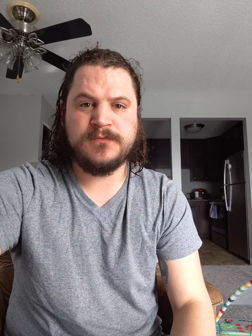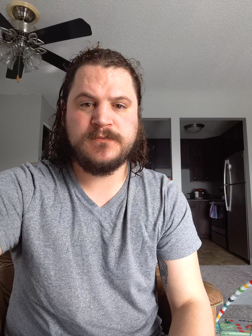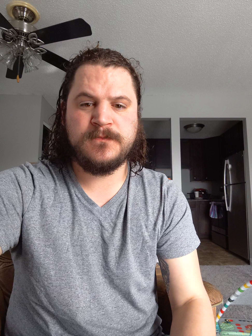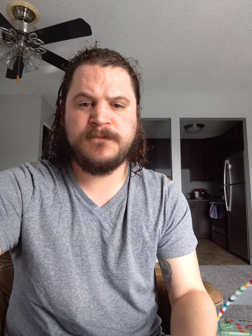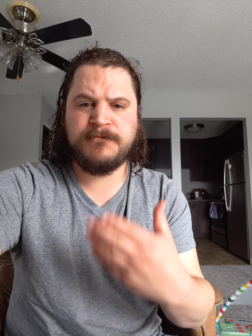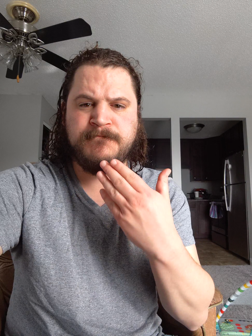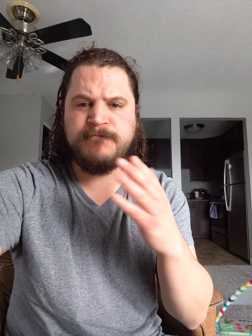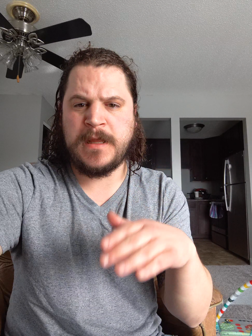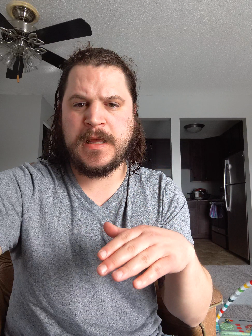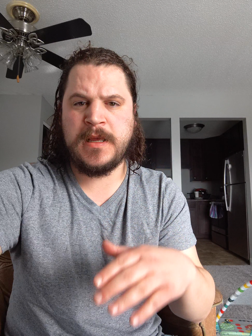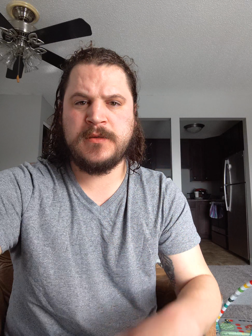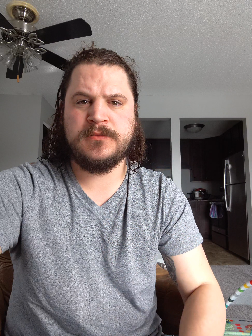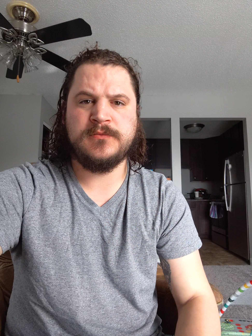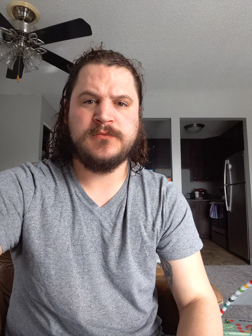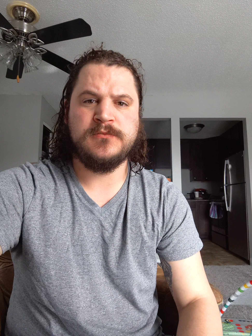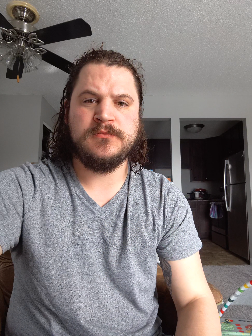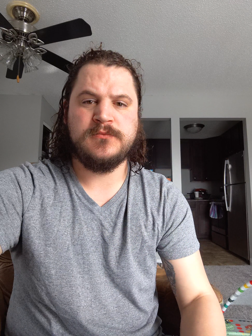bad